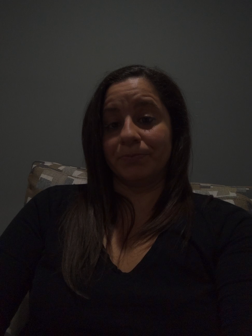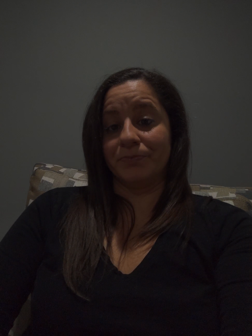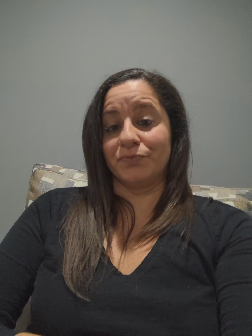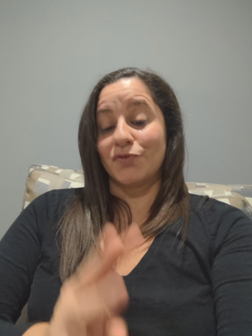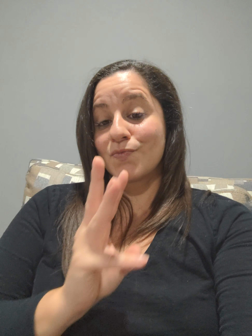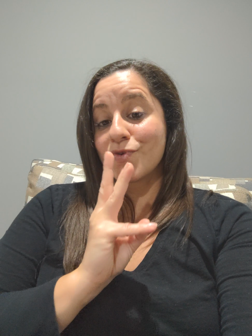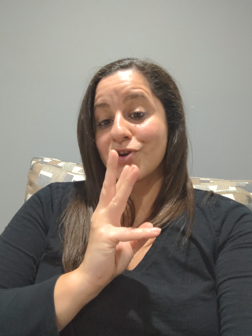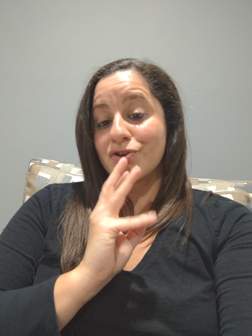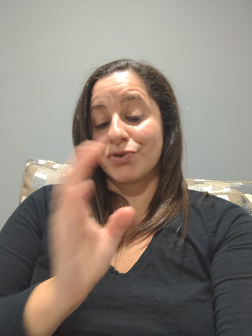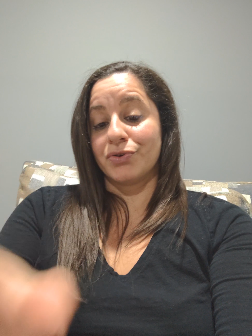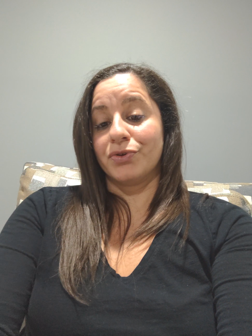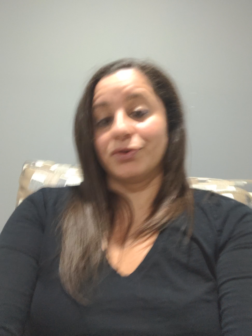water